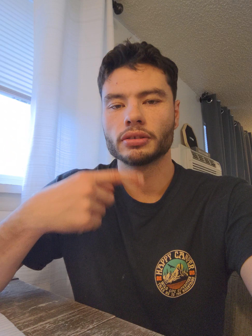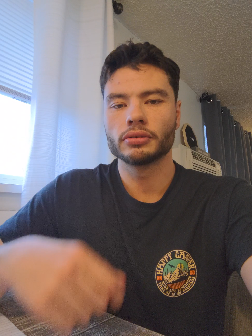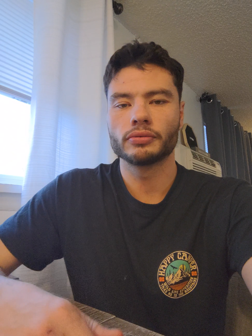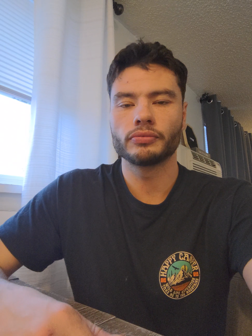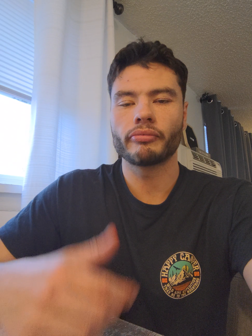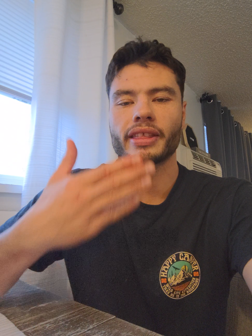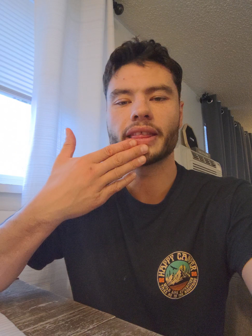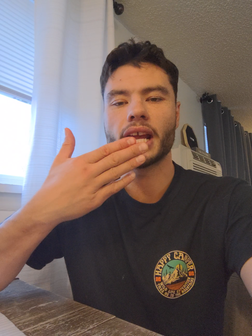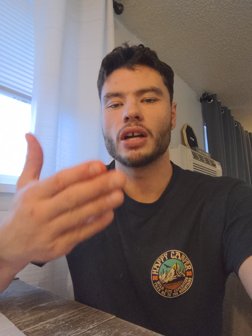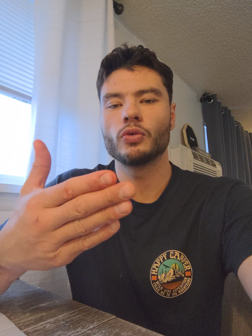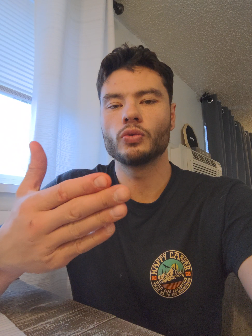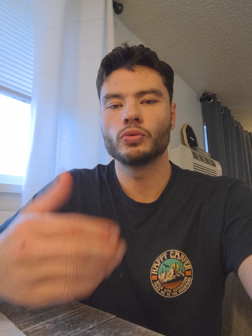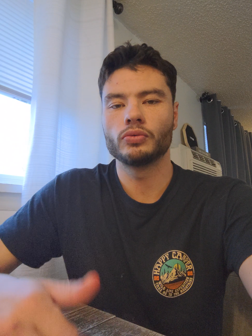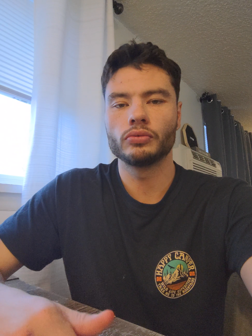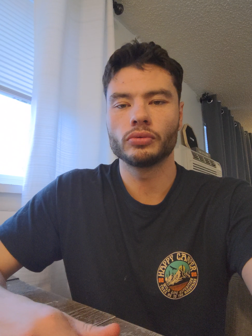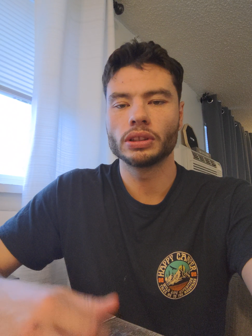thank you